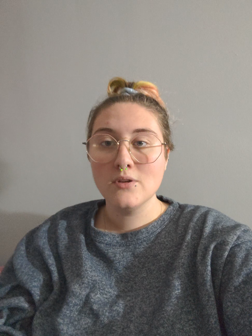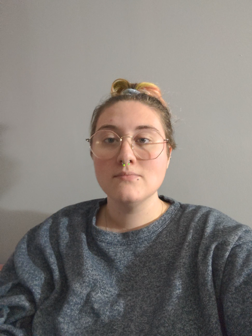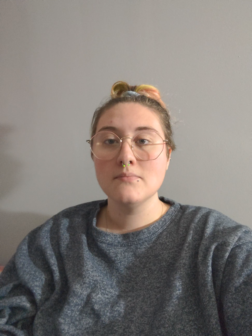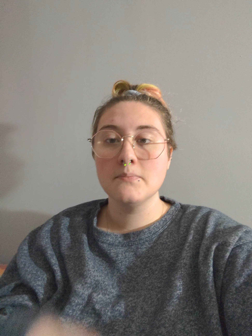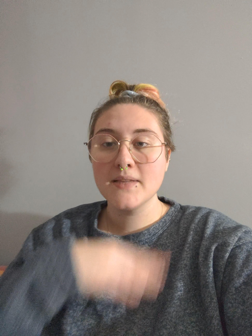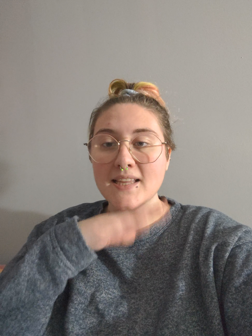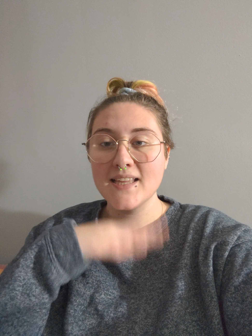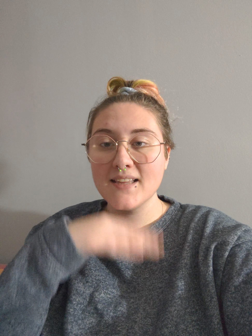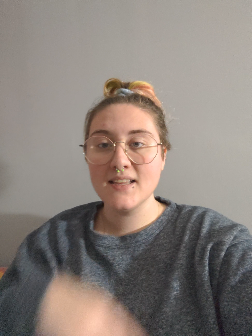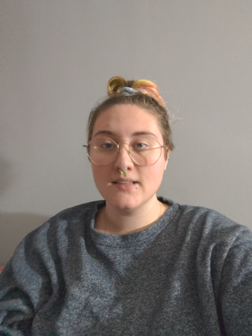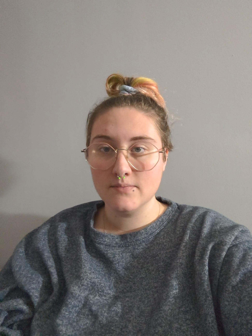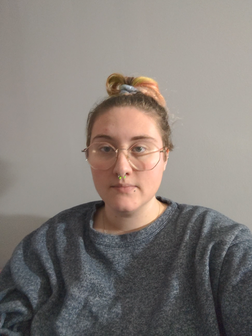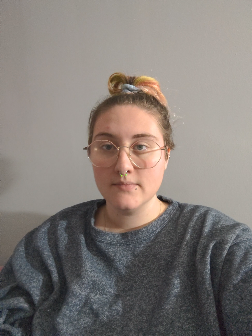pig